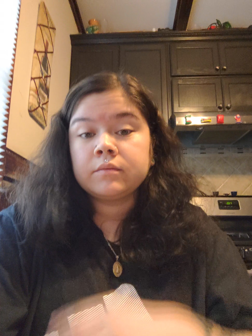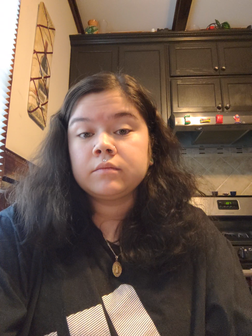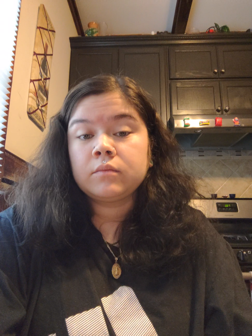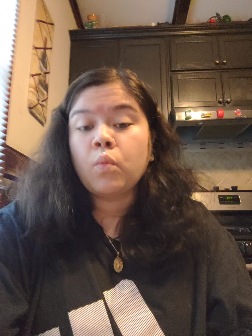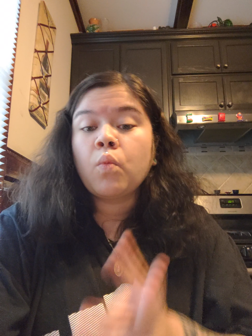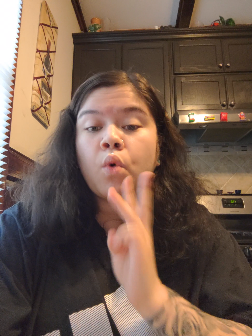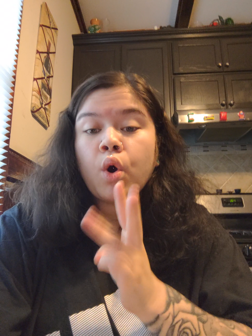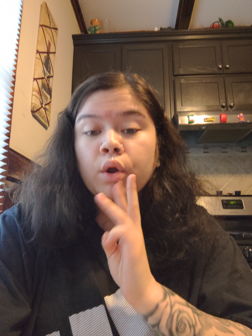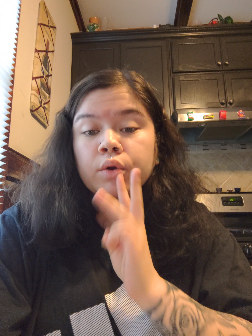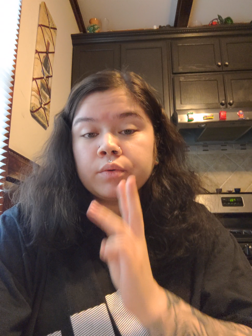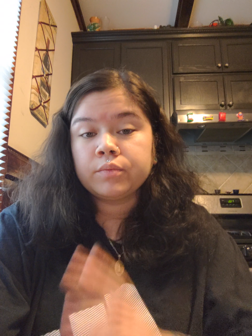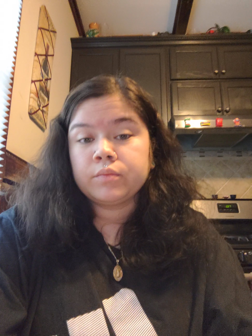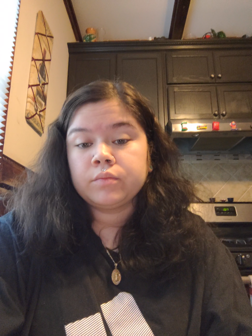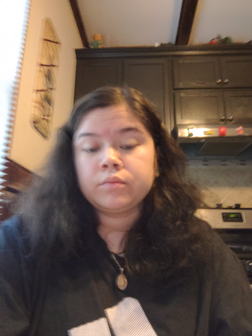water